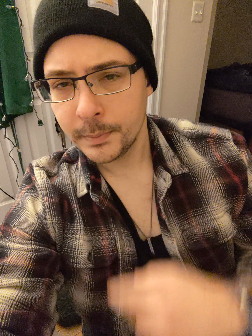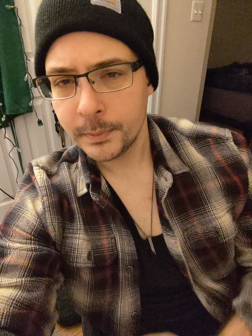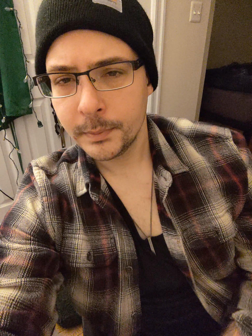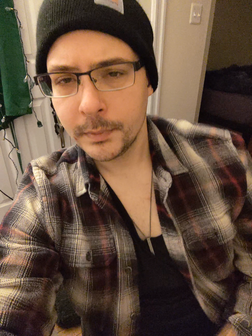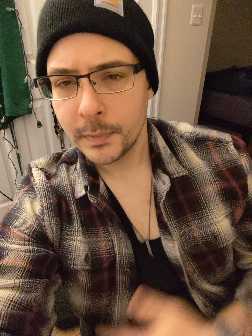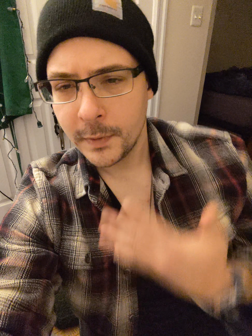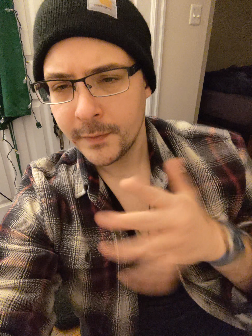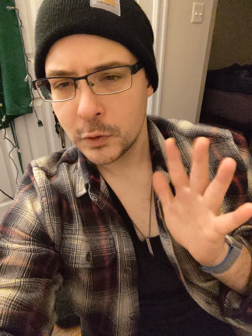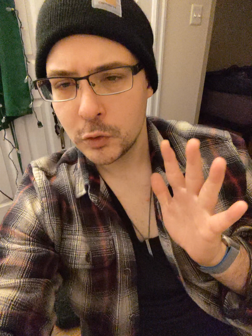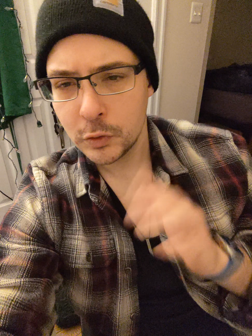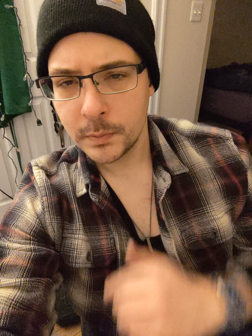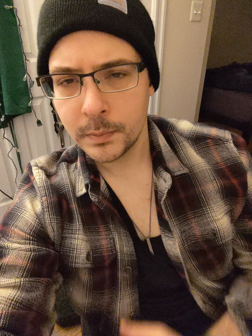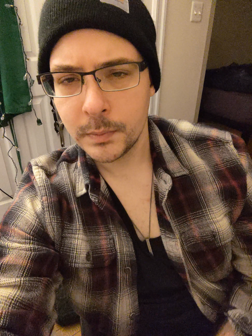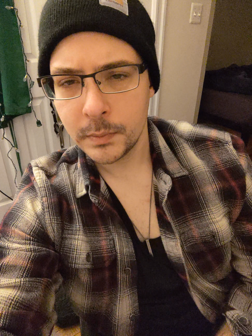finish